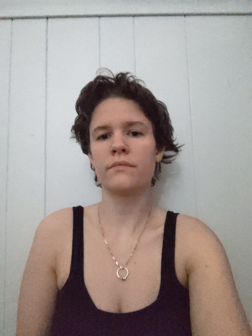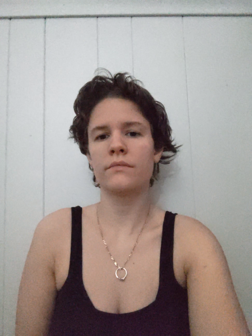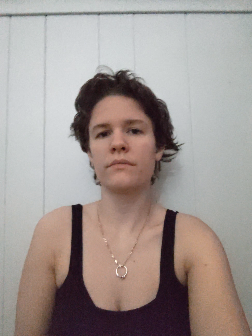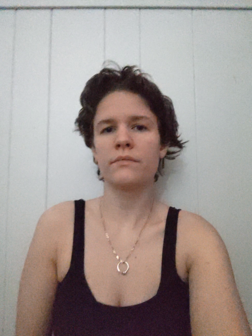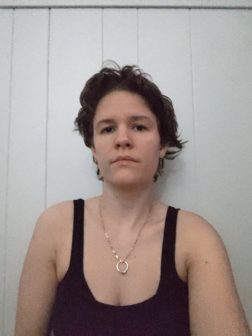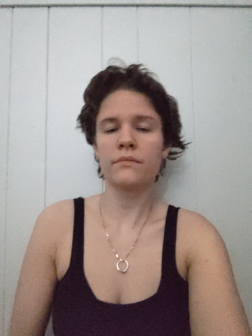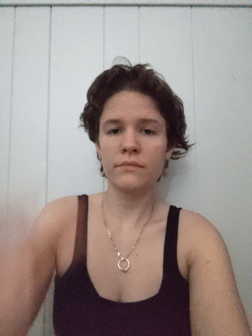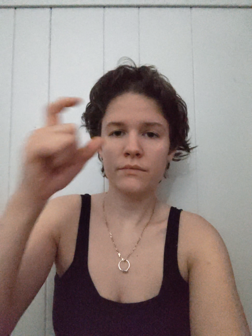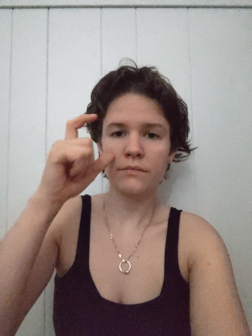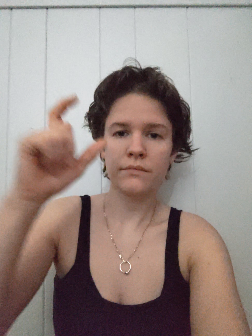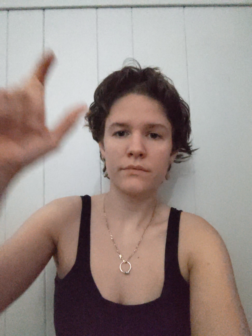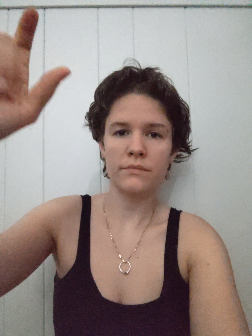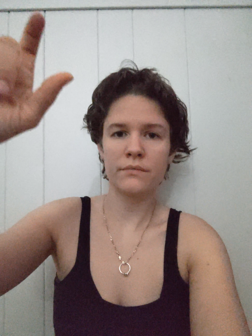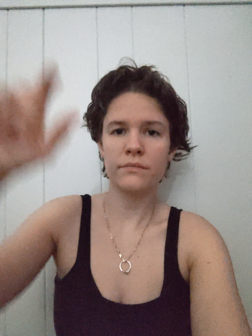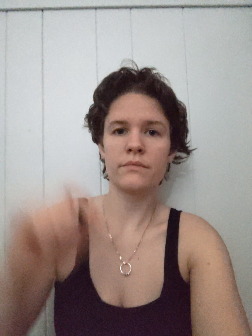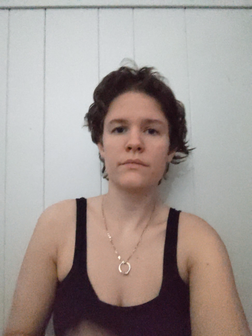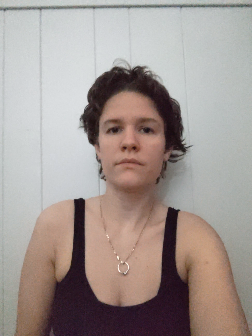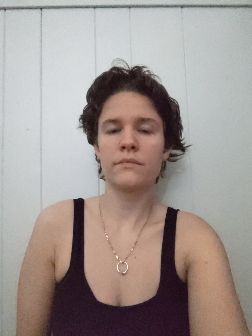moon